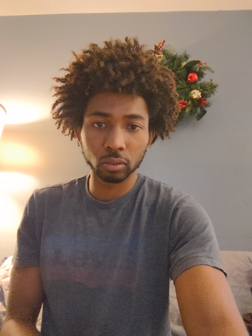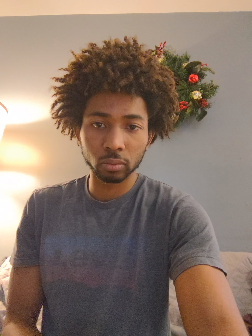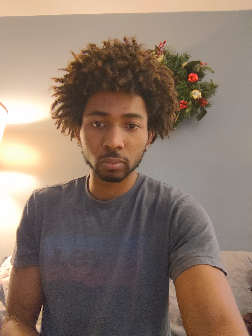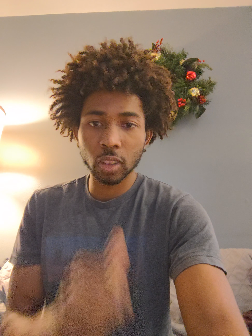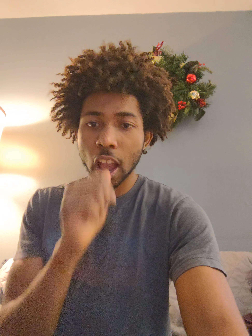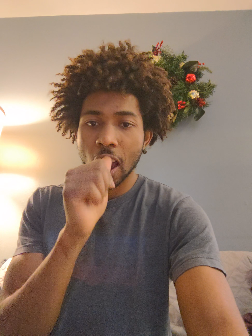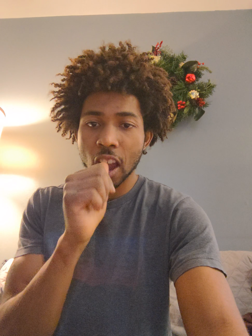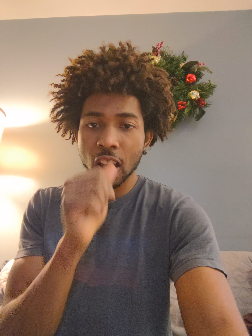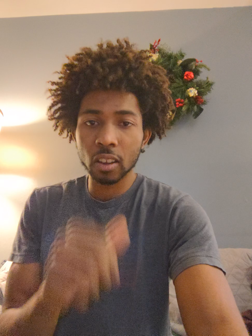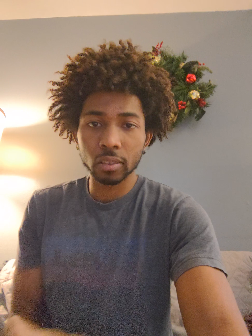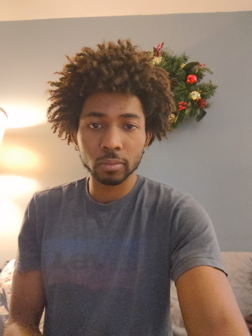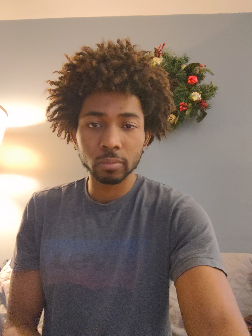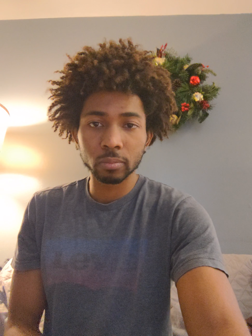not